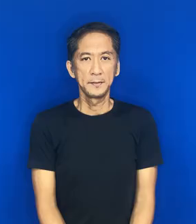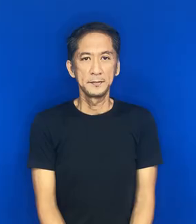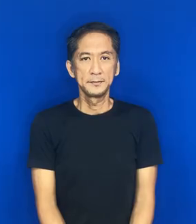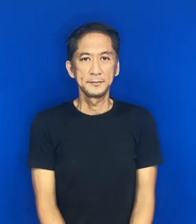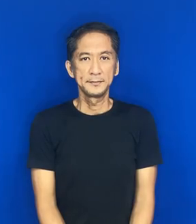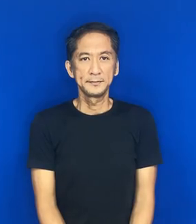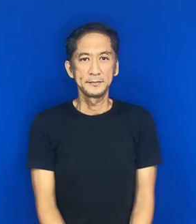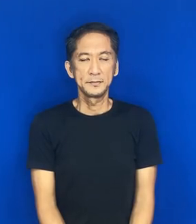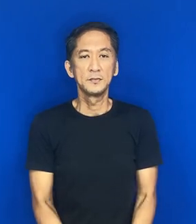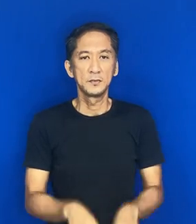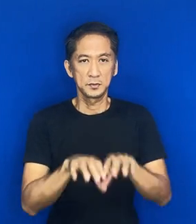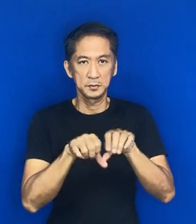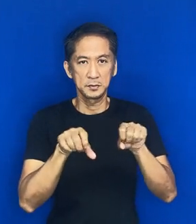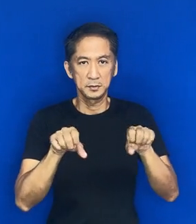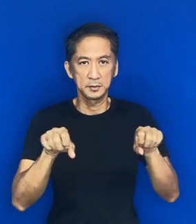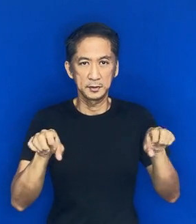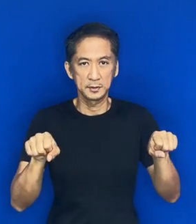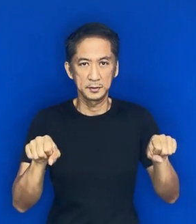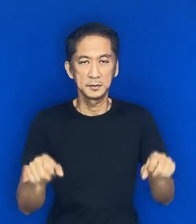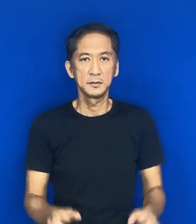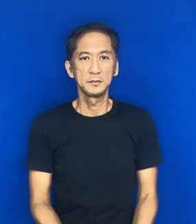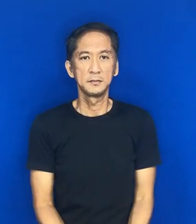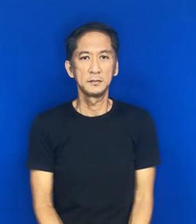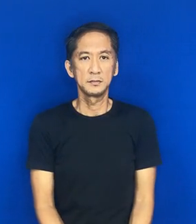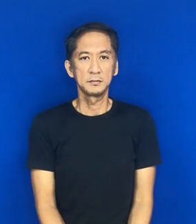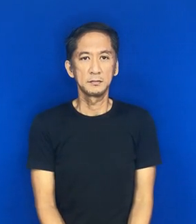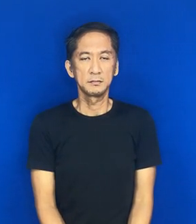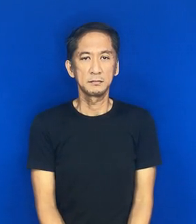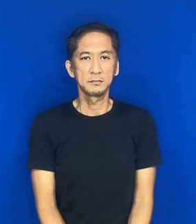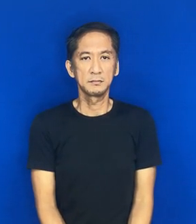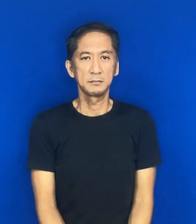longanisa